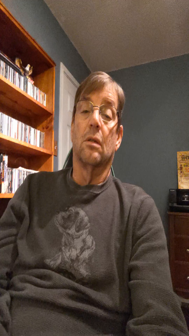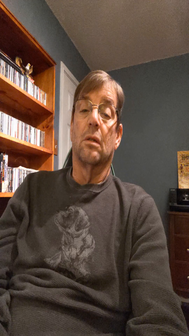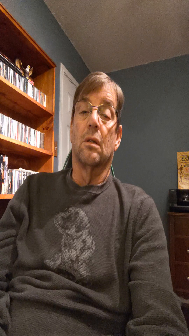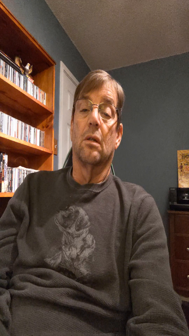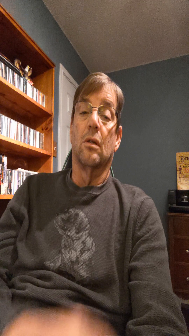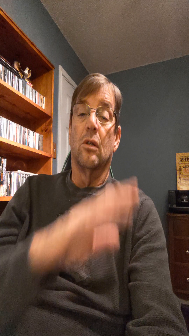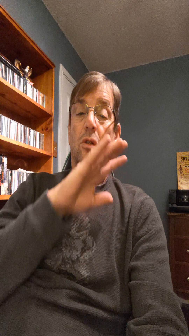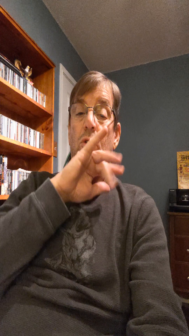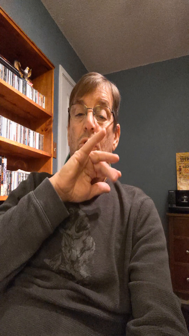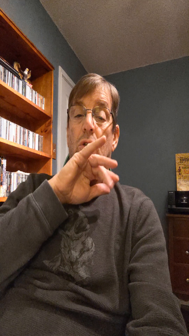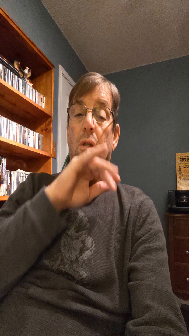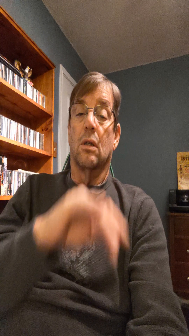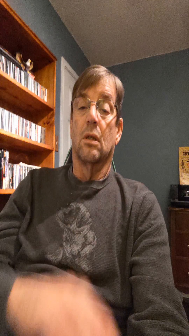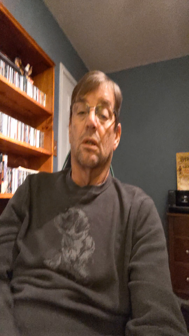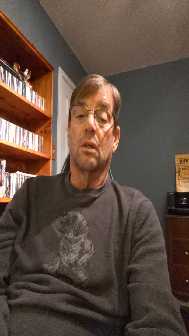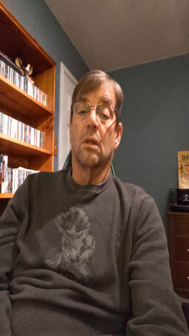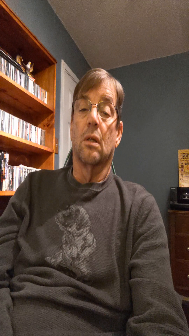dirty